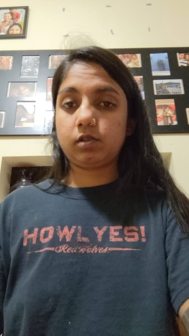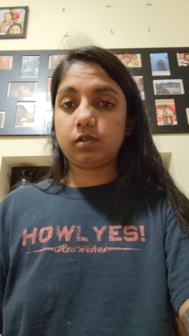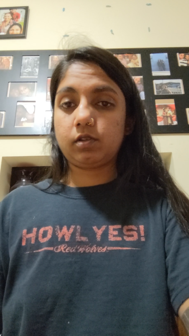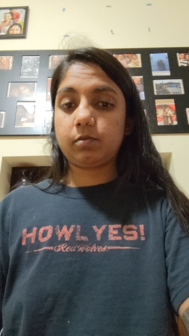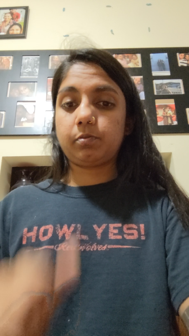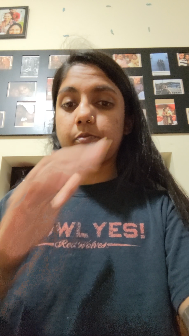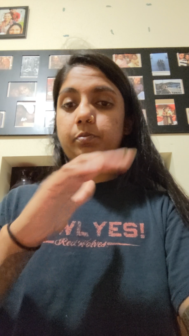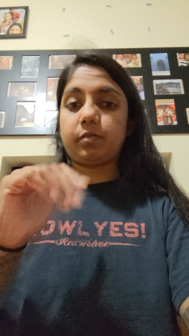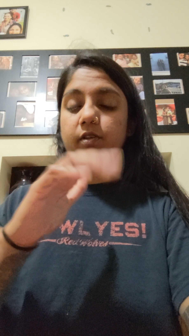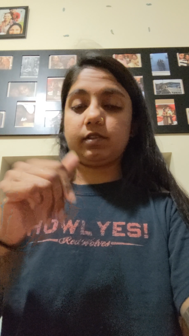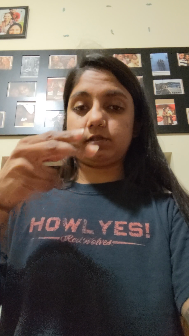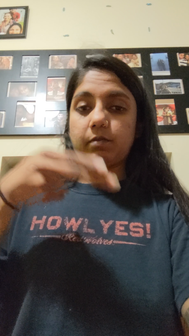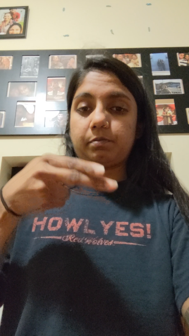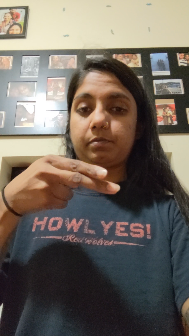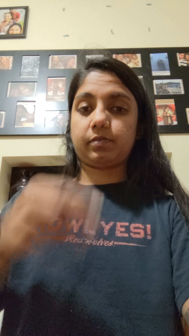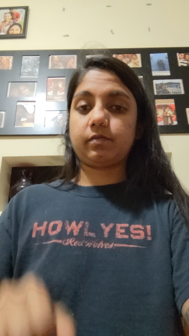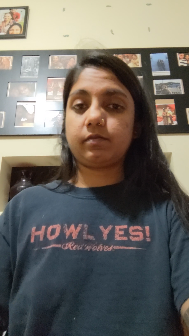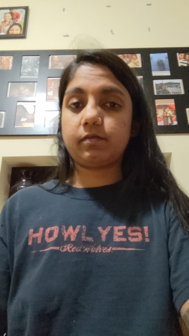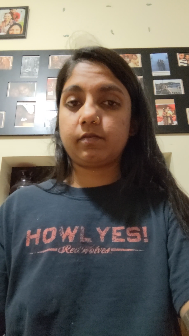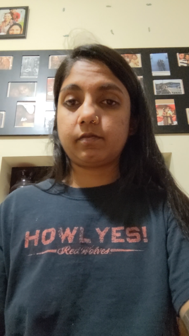pet's name